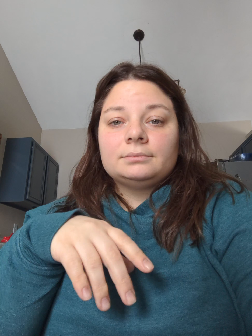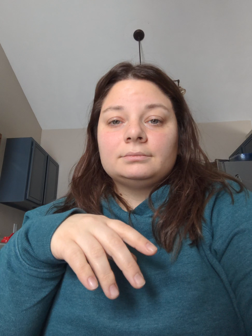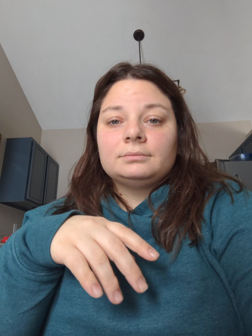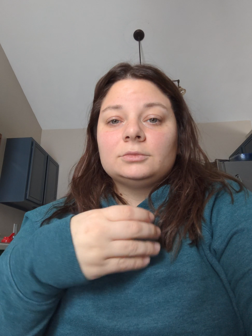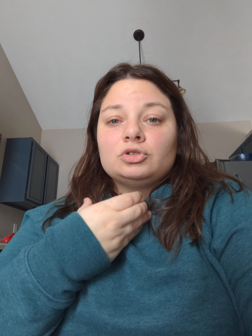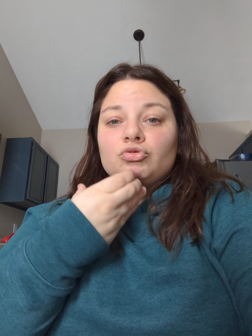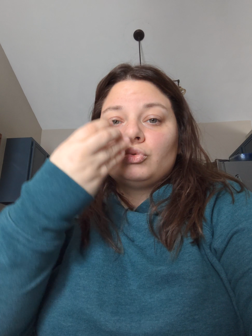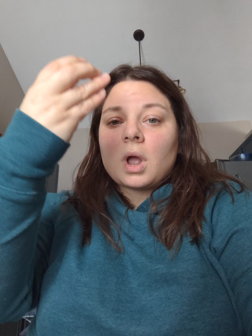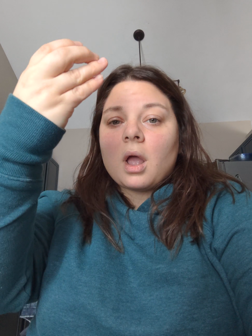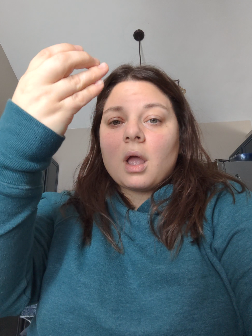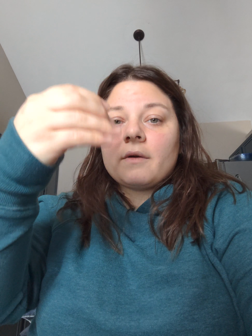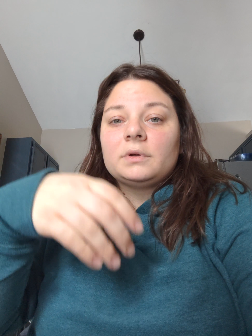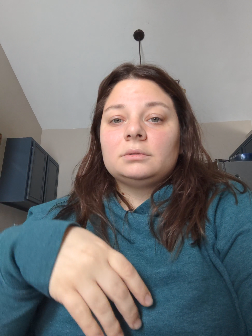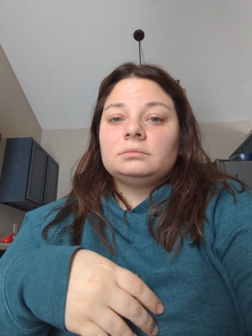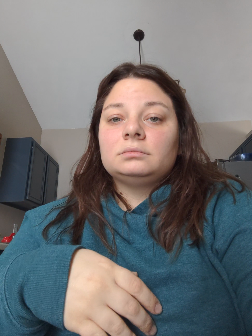giraffe